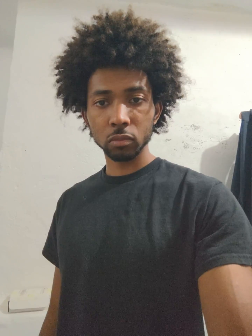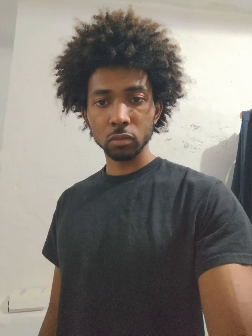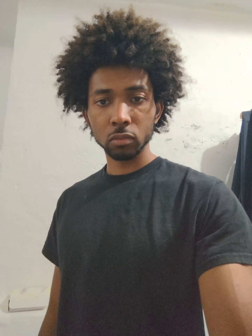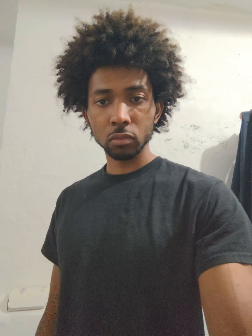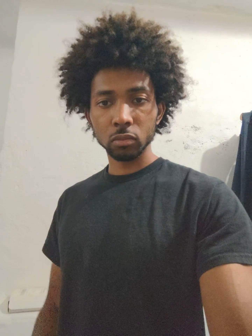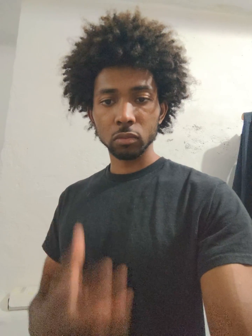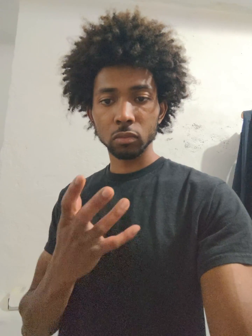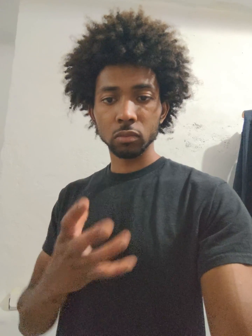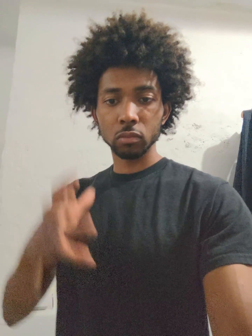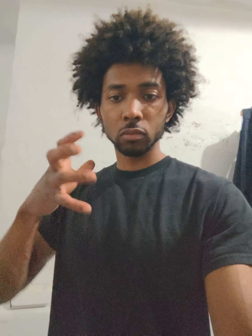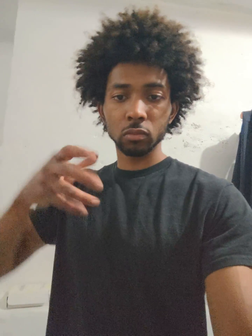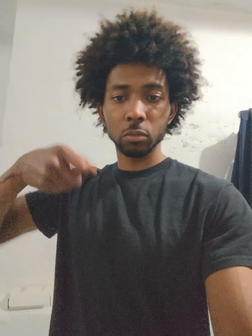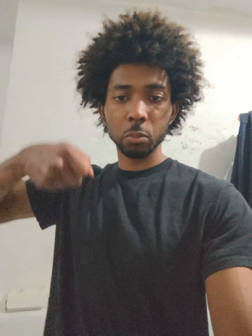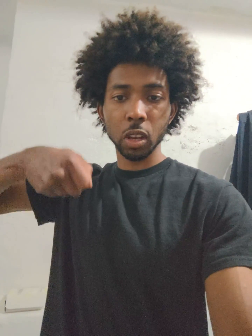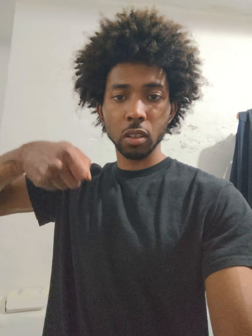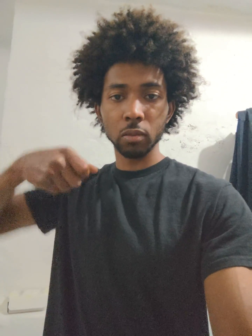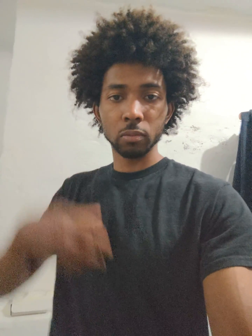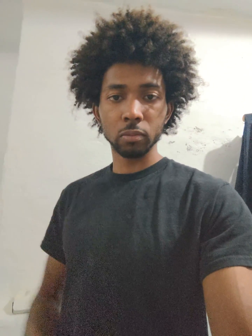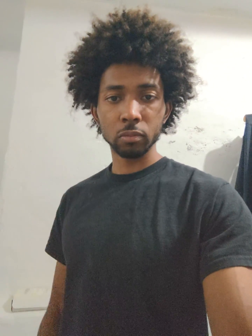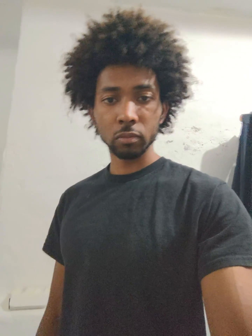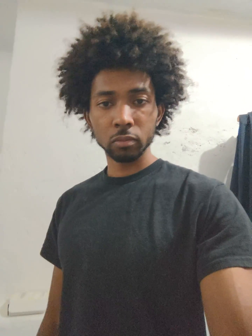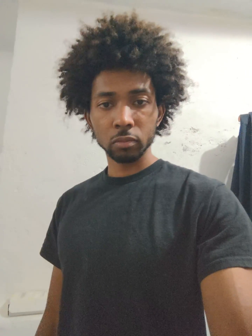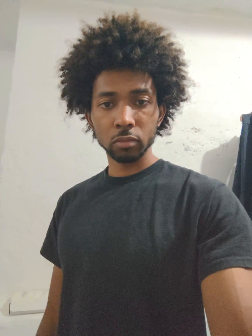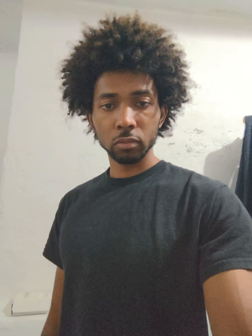basket